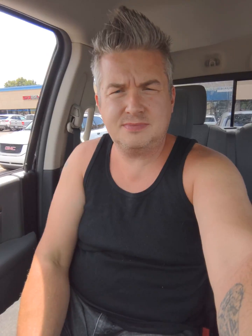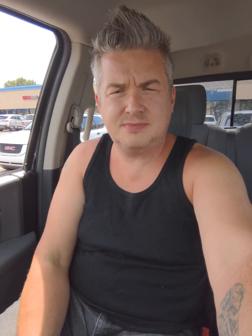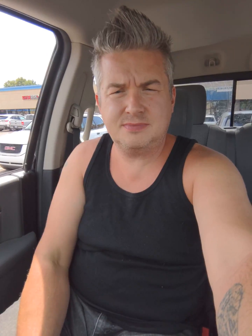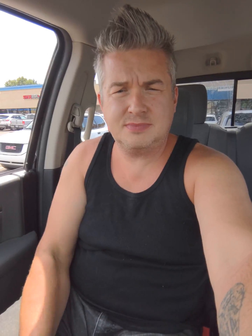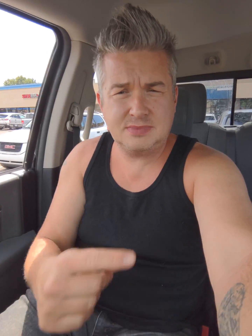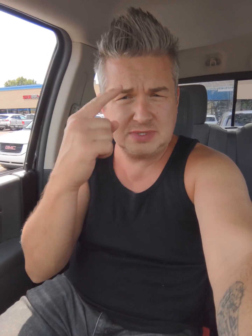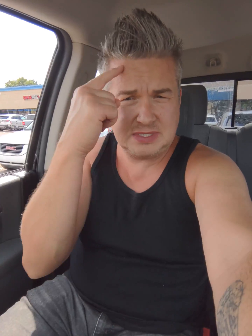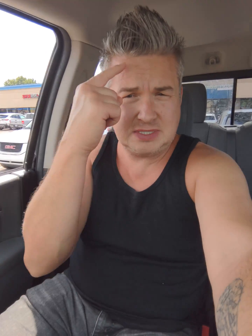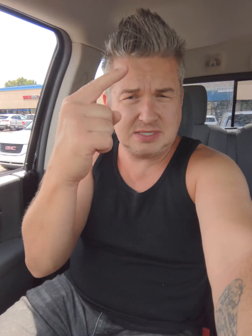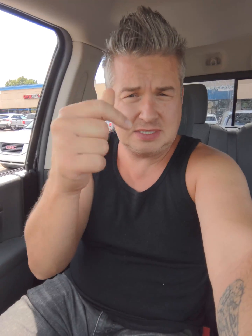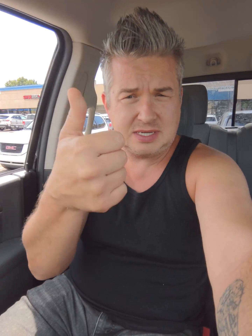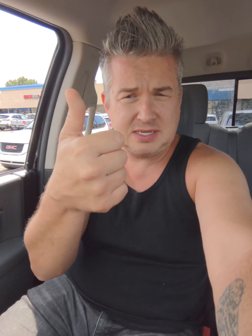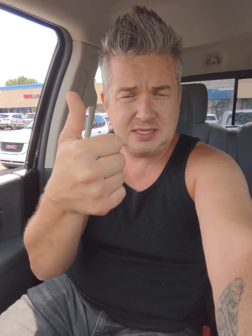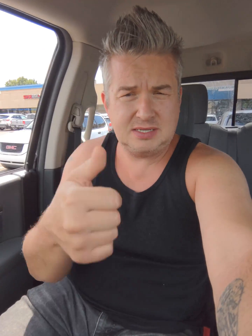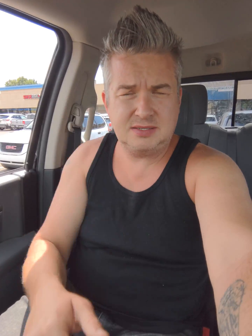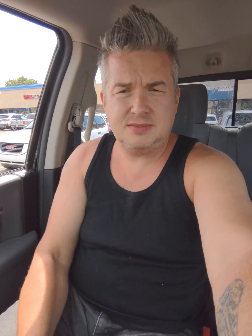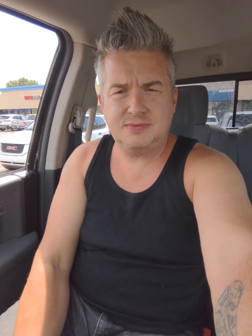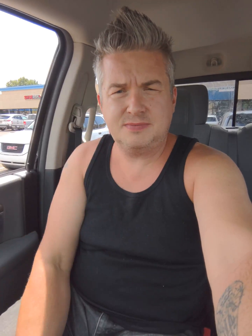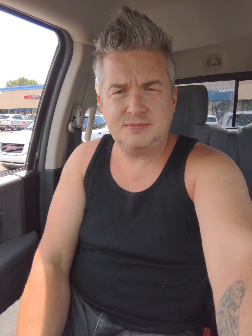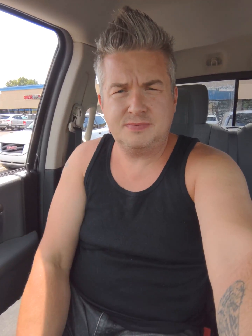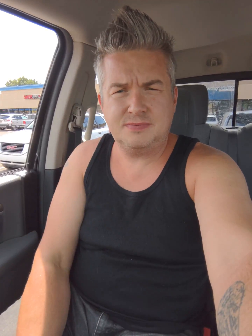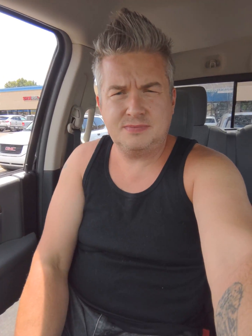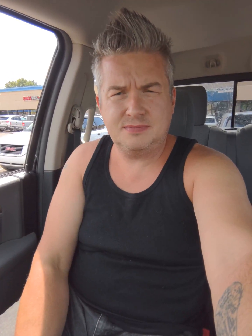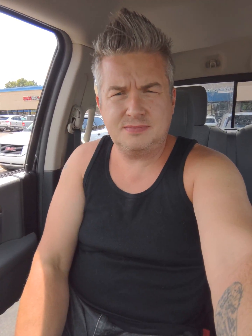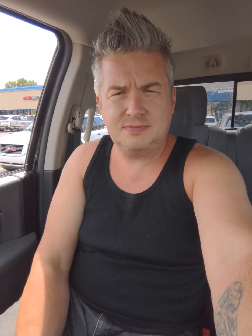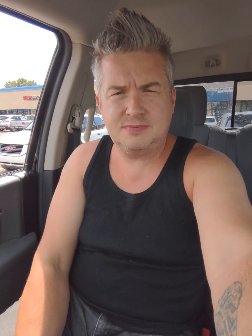dime